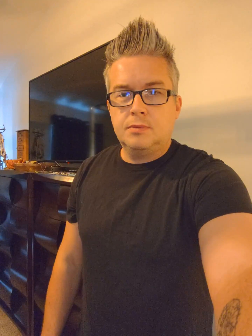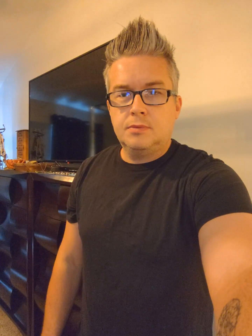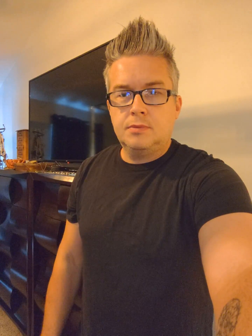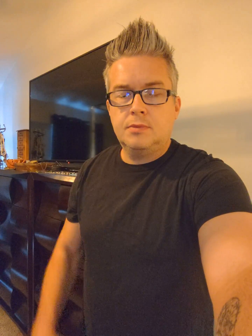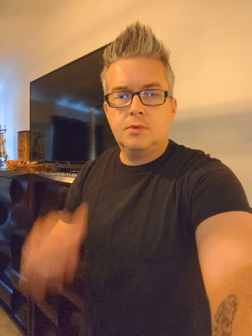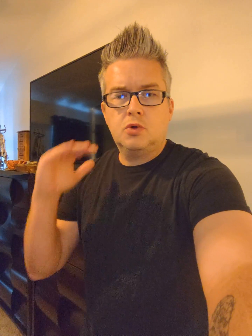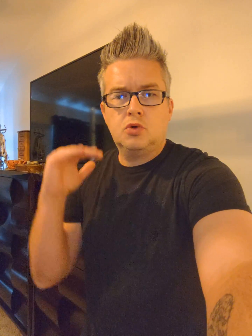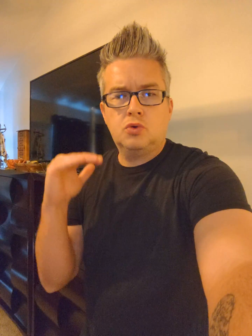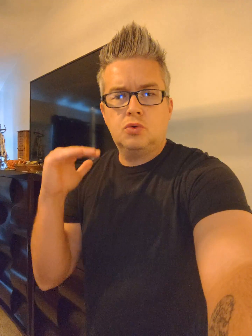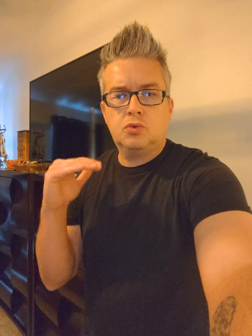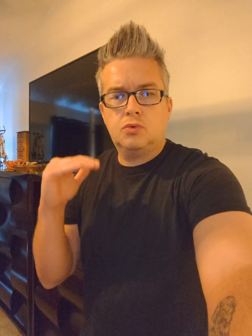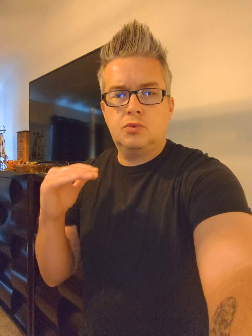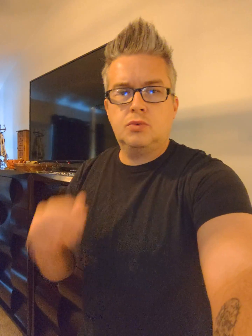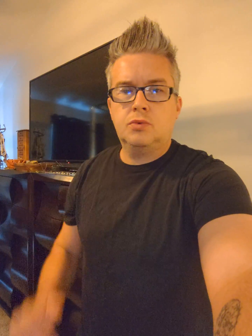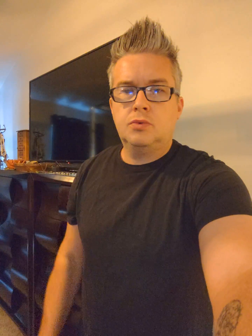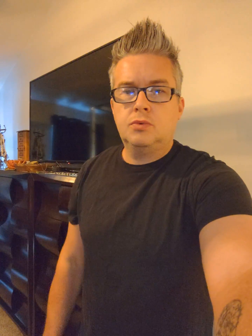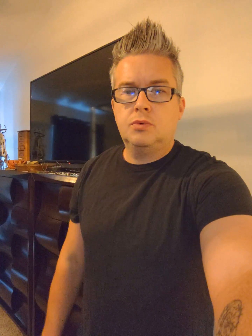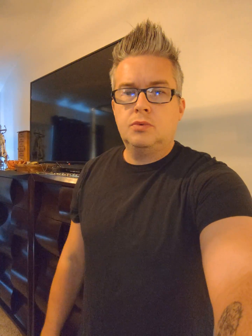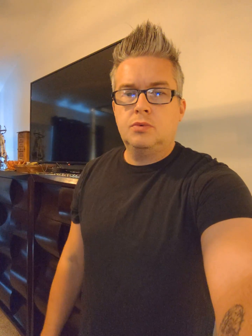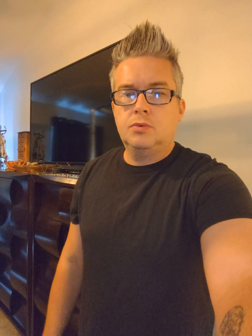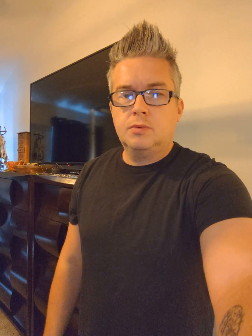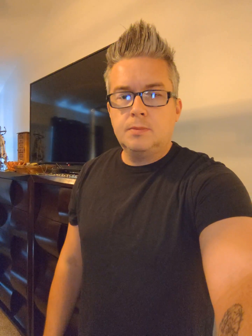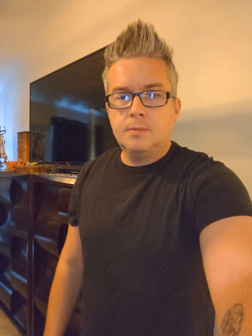little